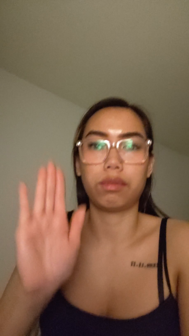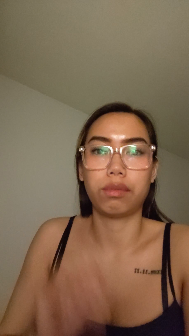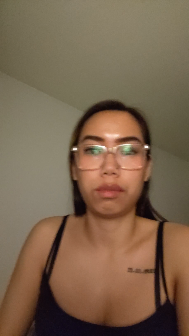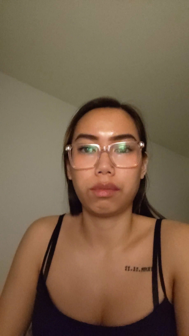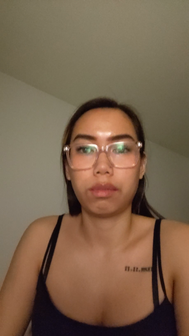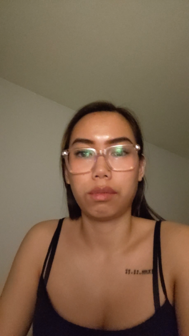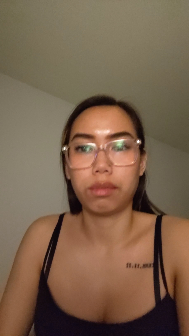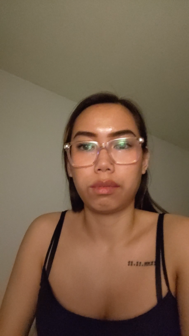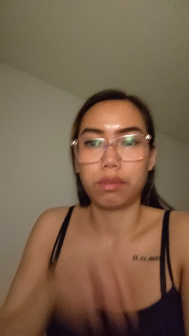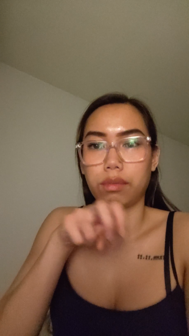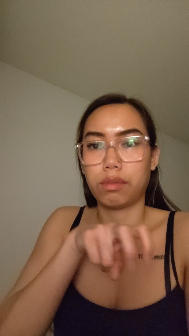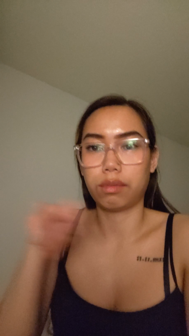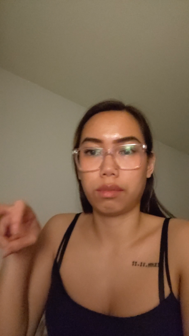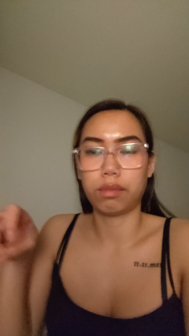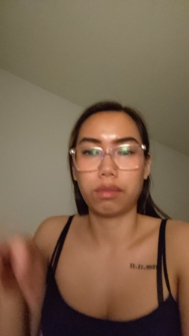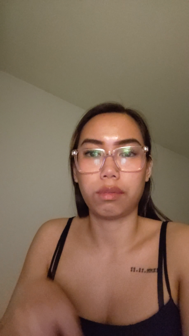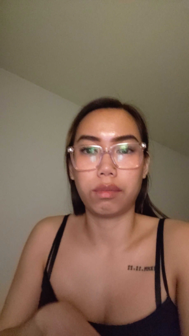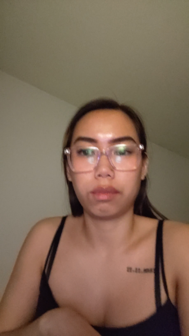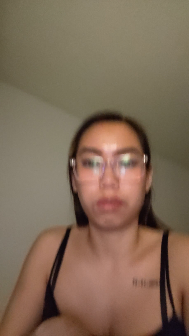couch